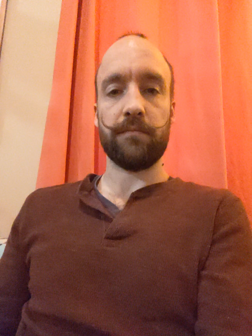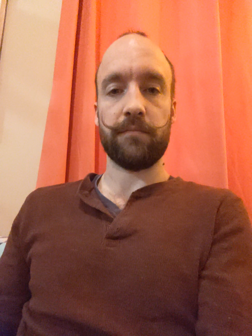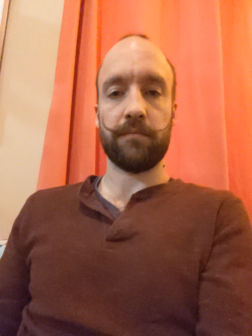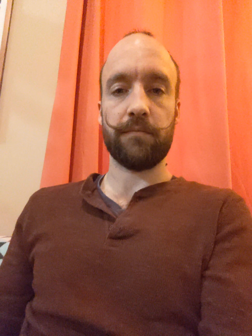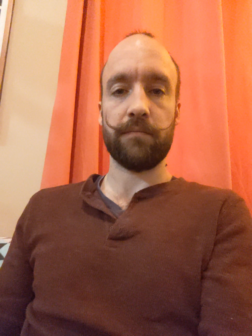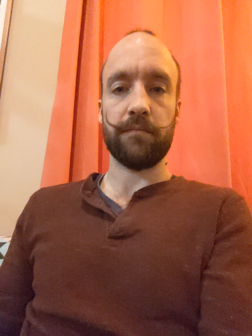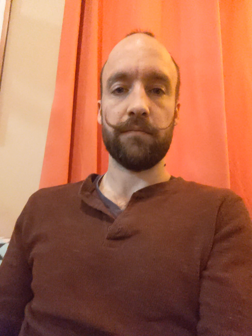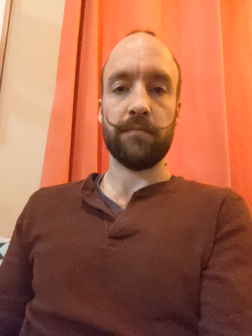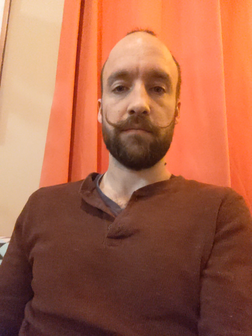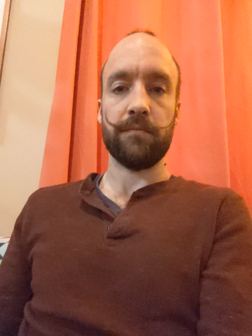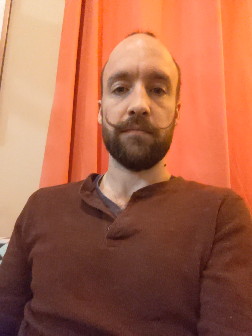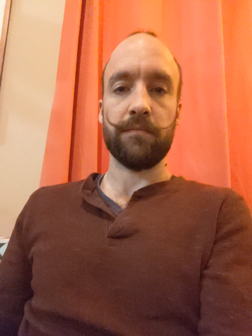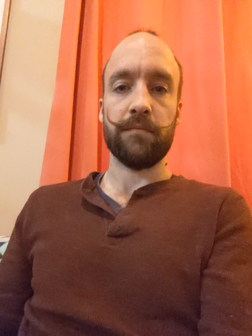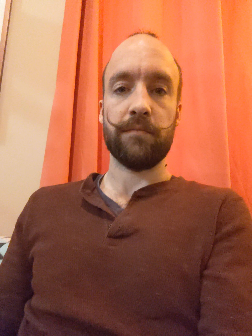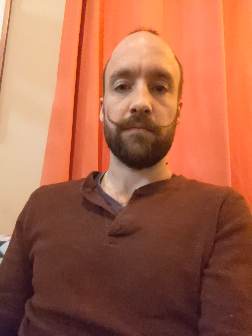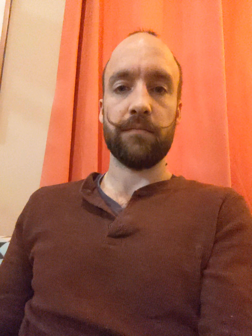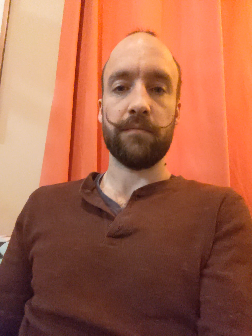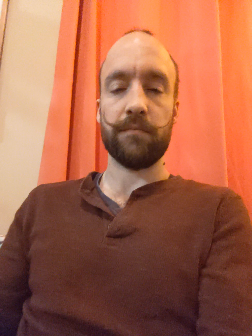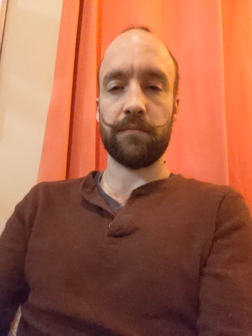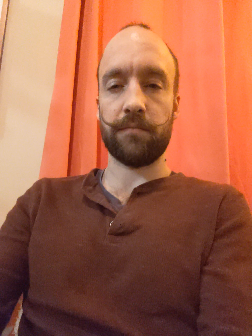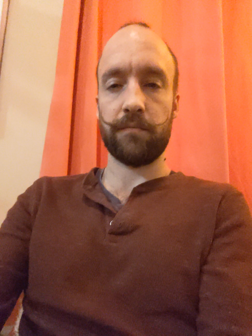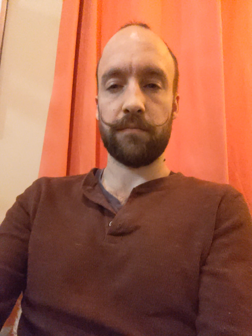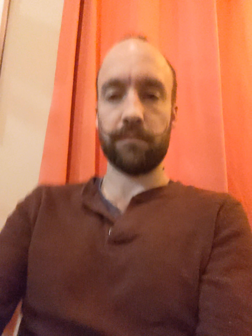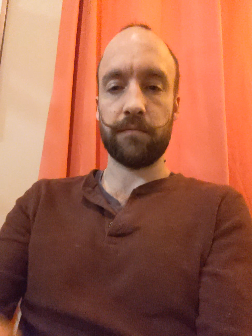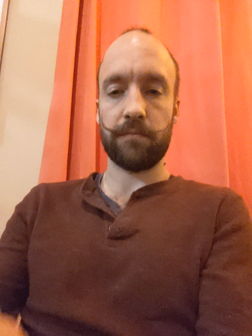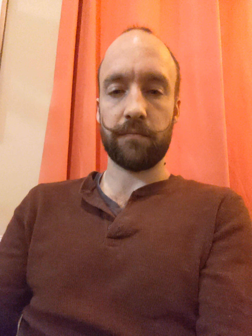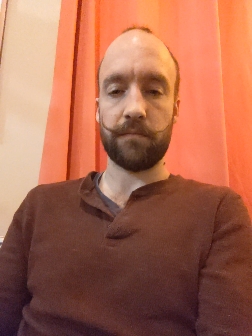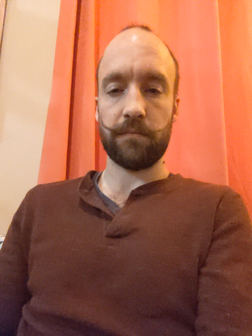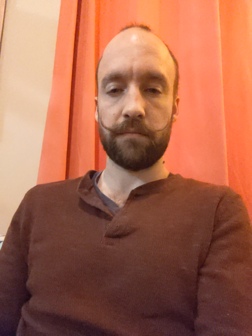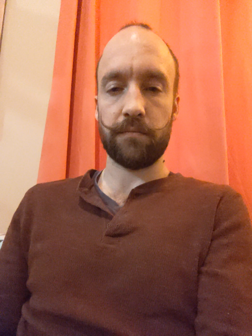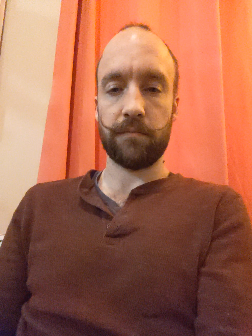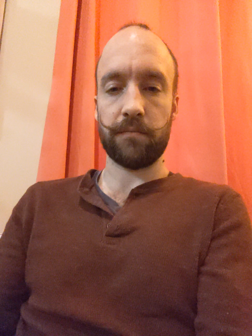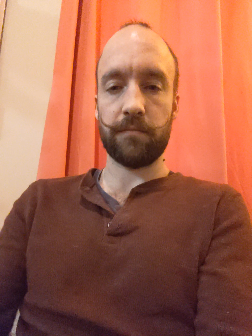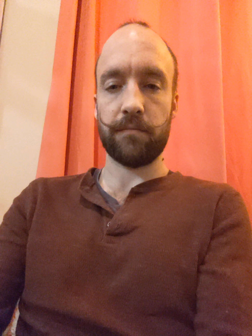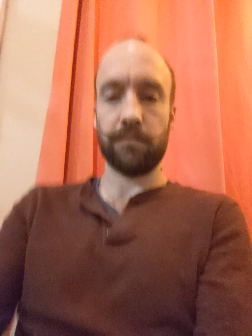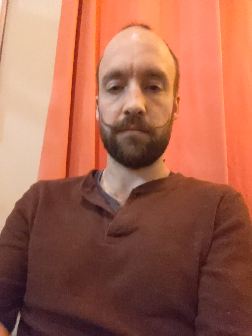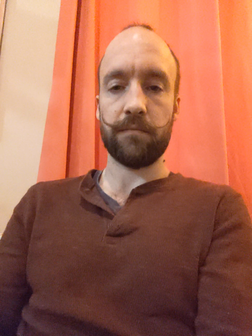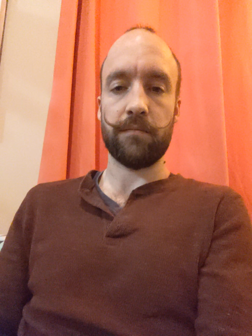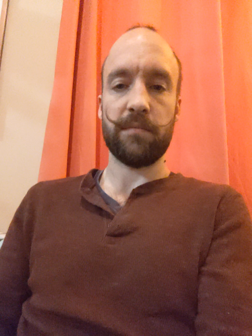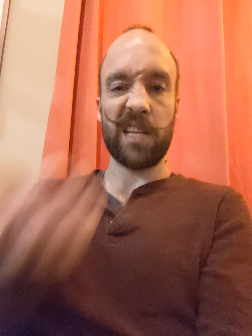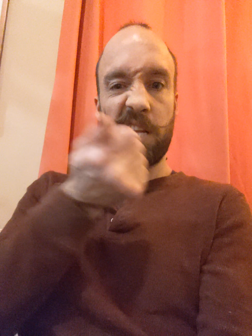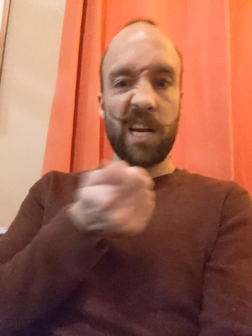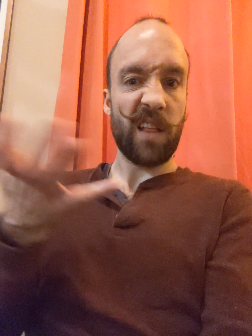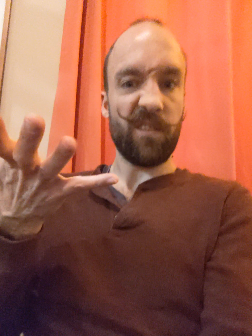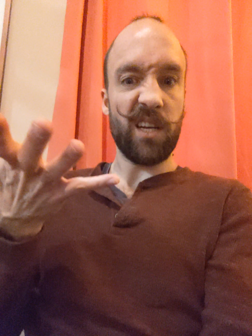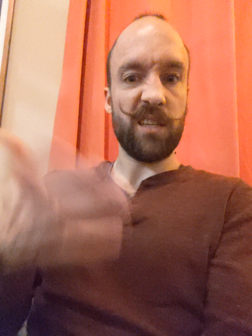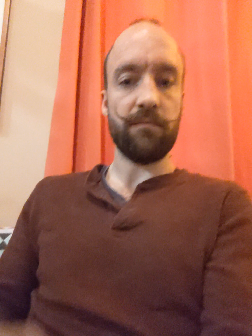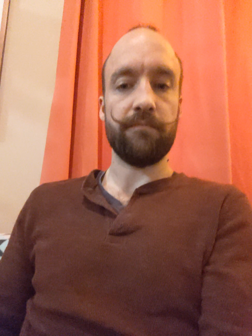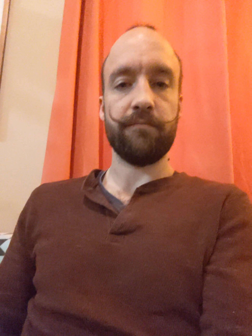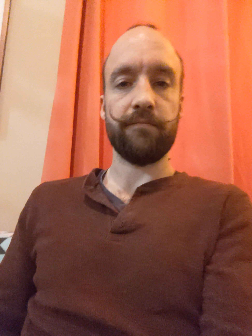every